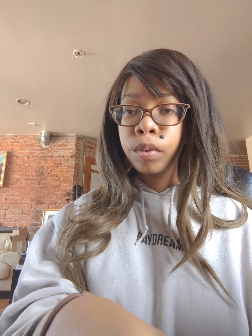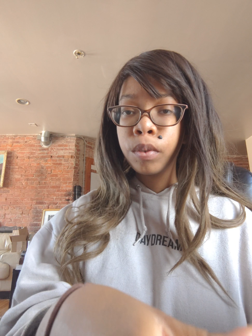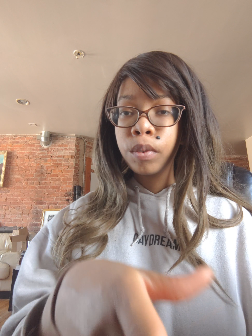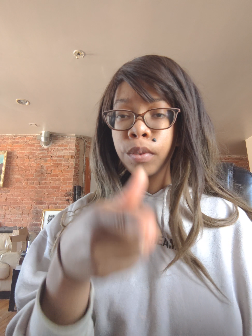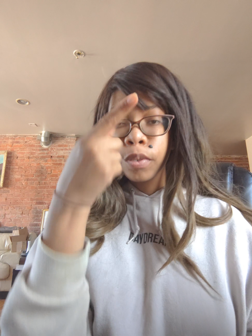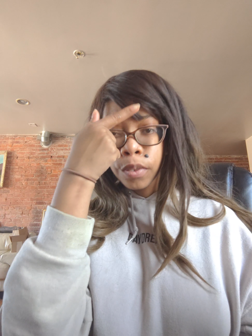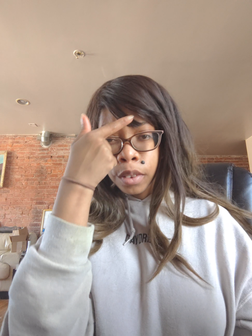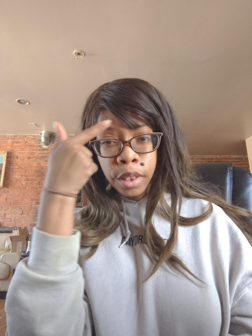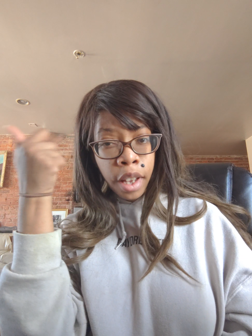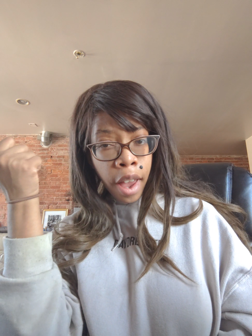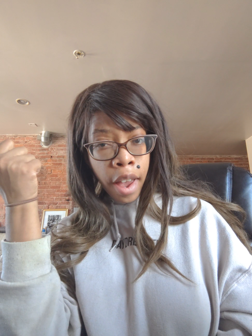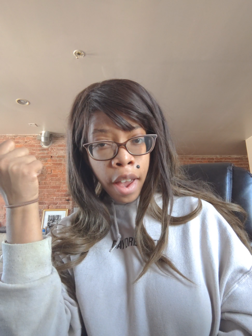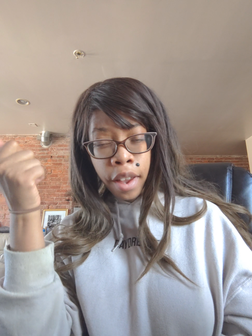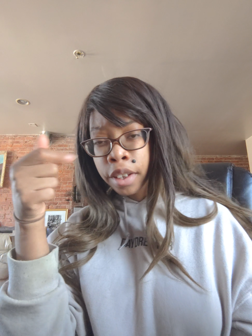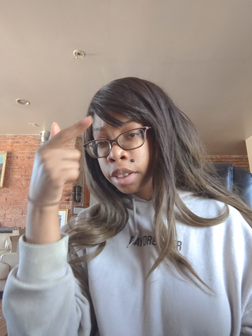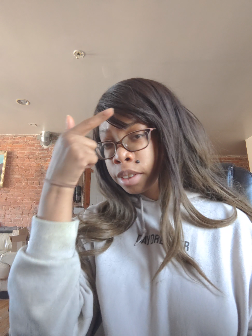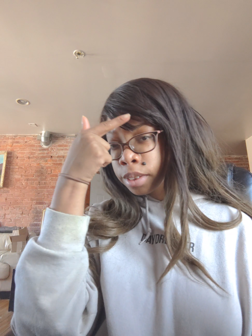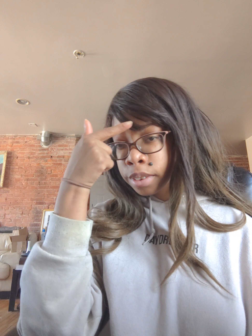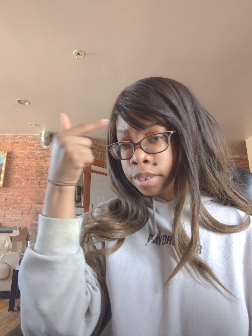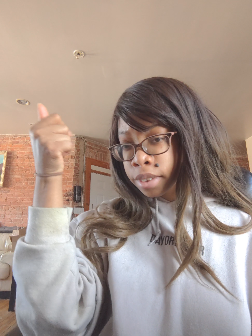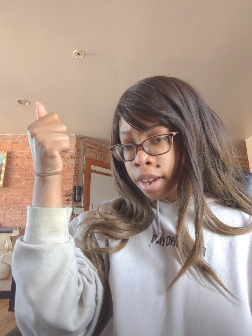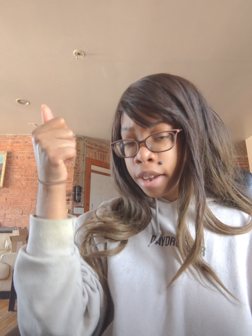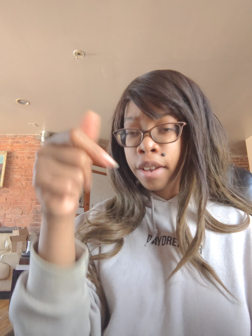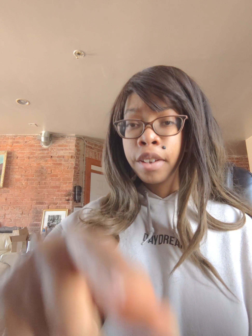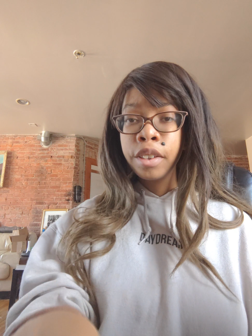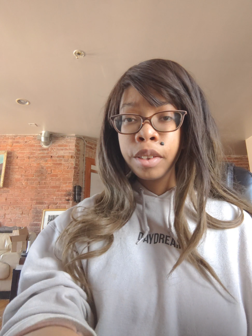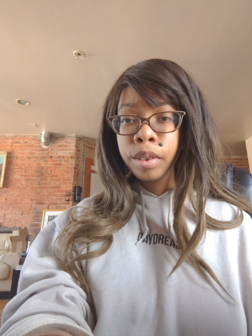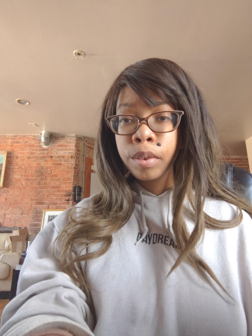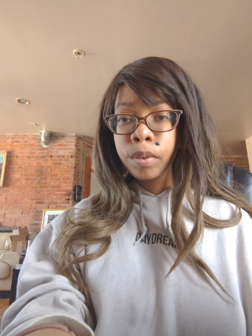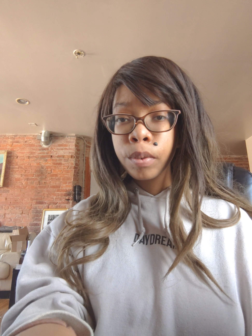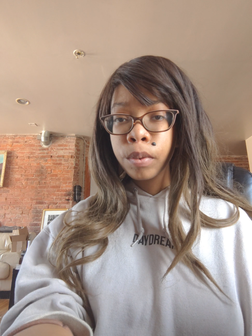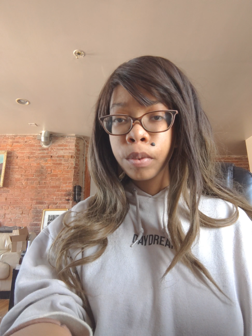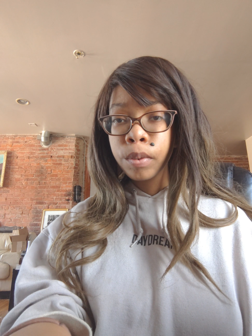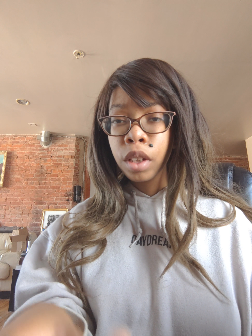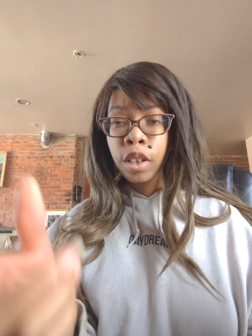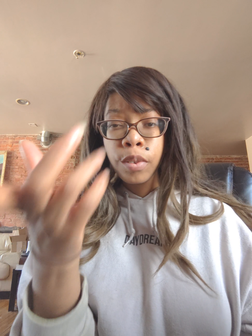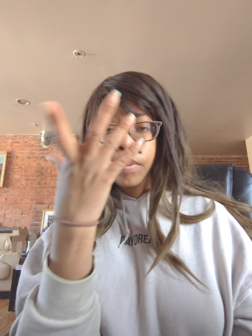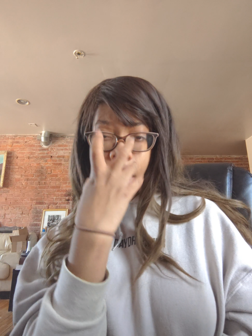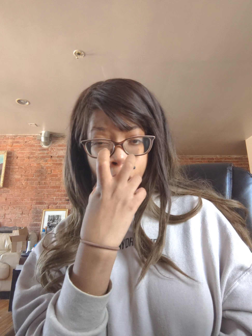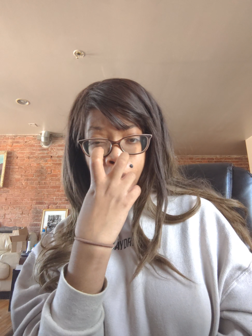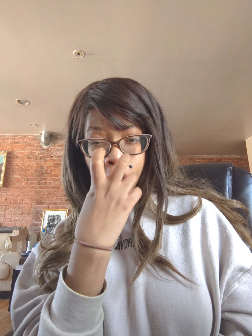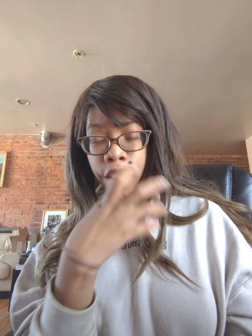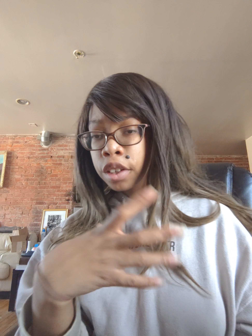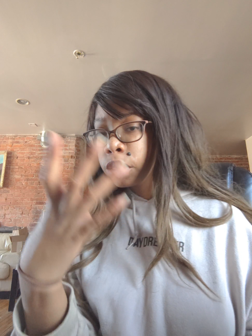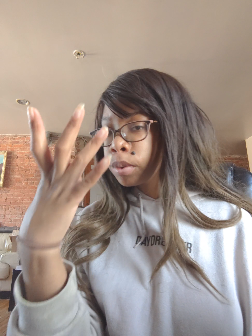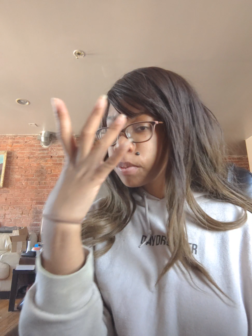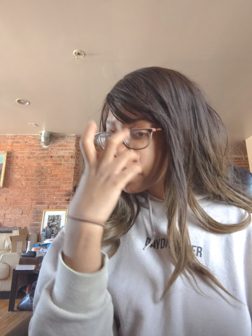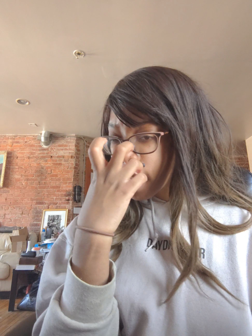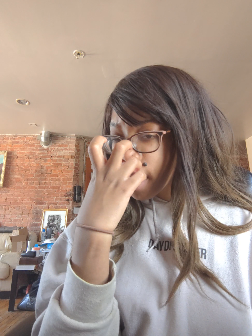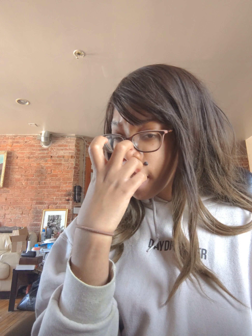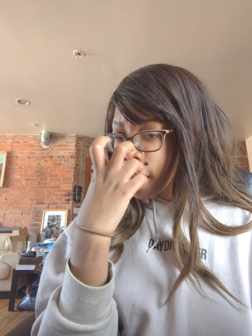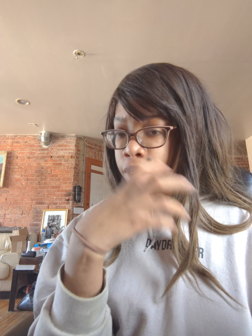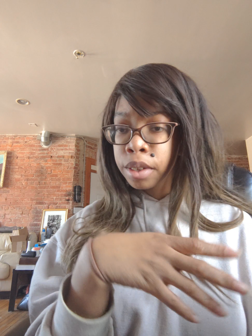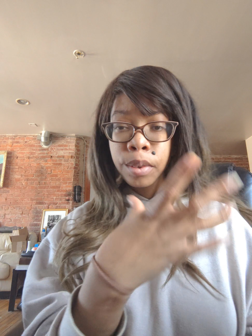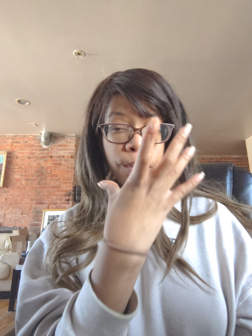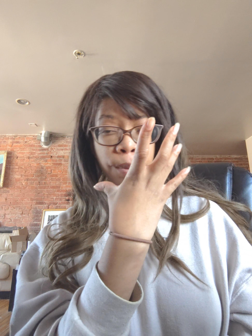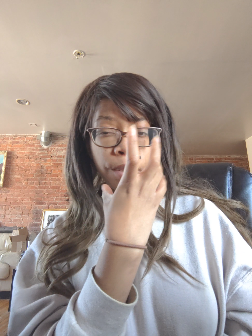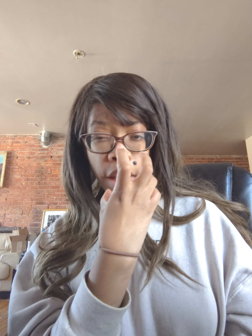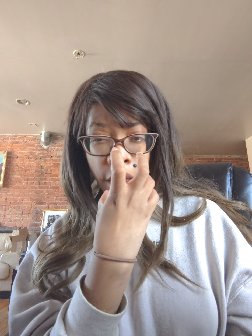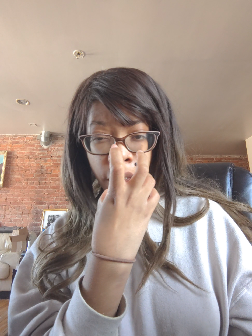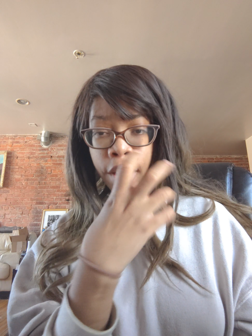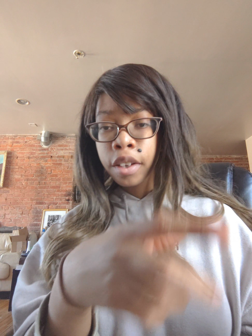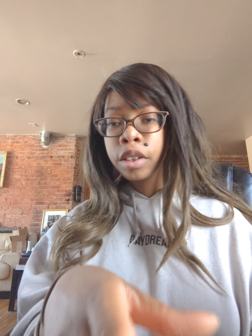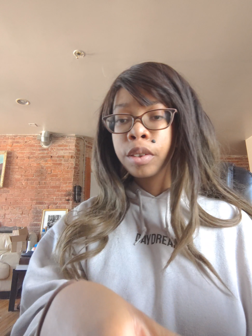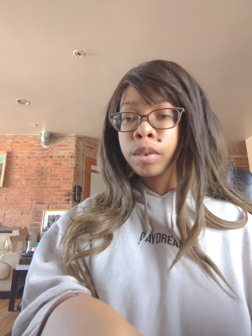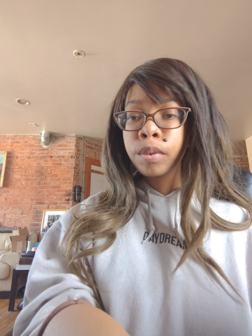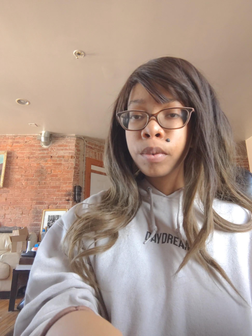mad